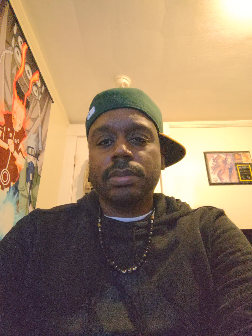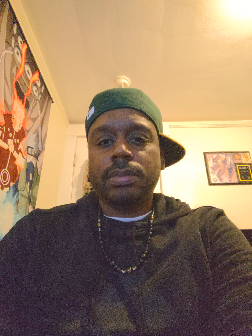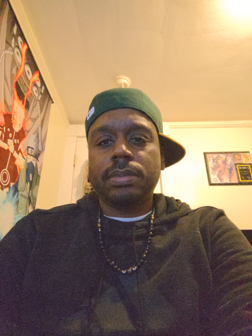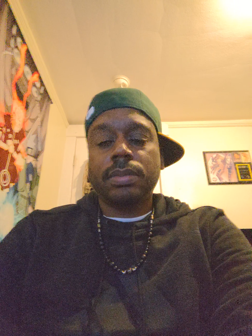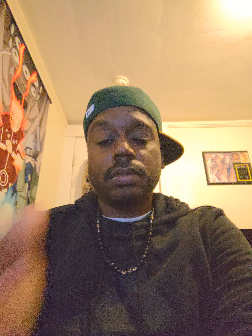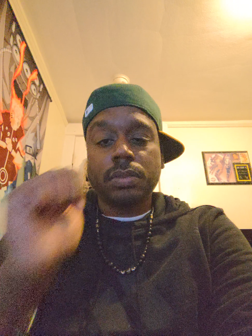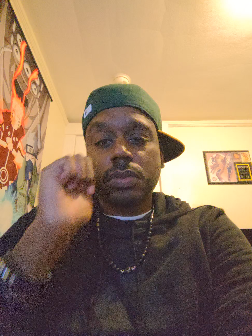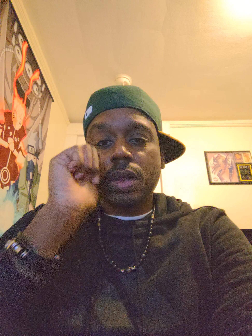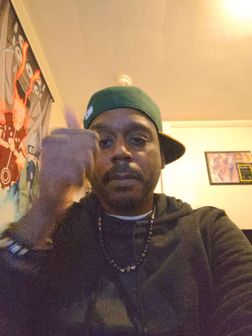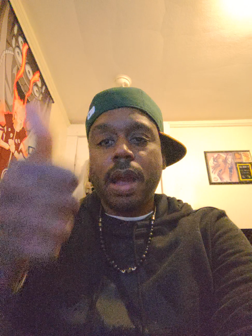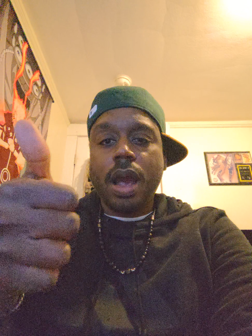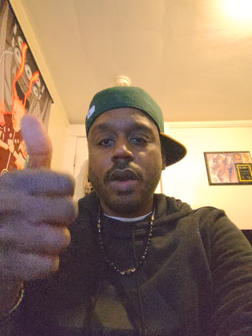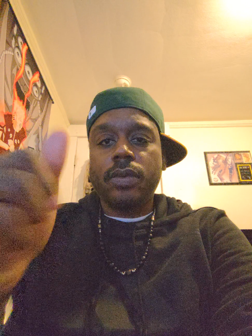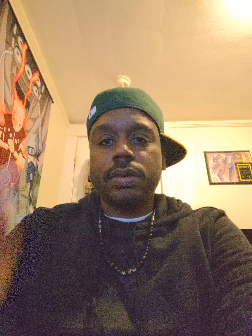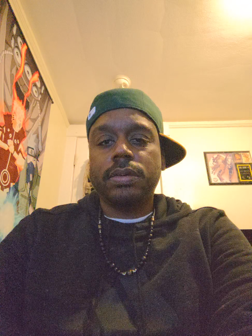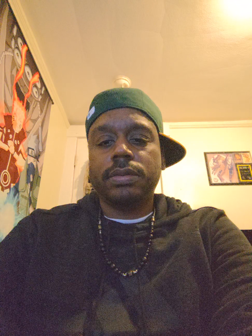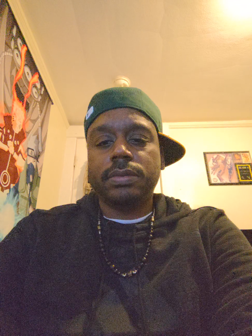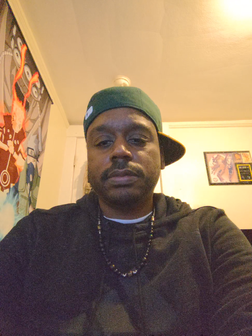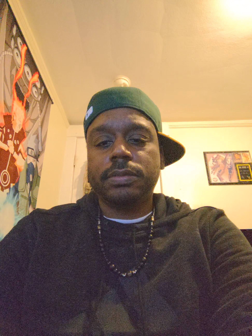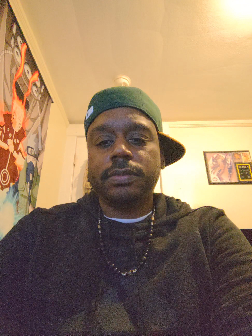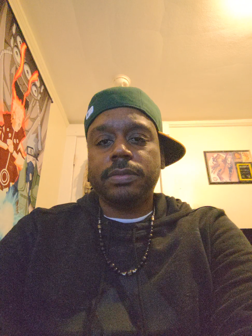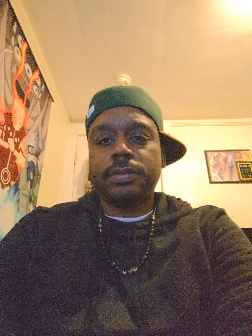tomorrow